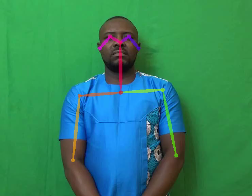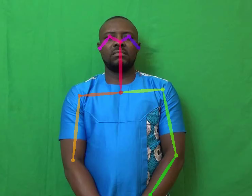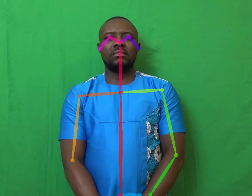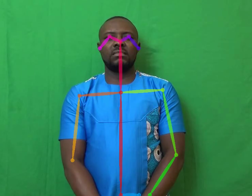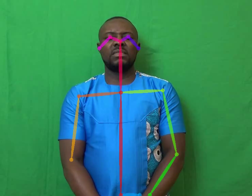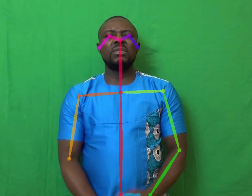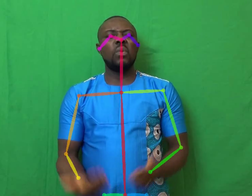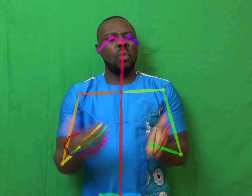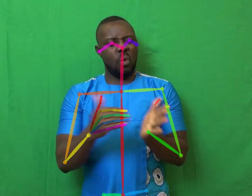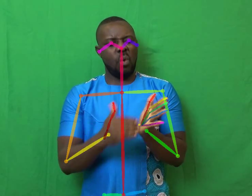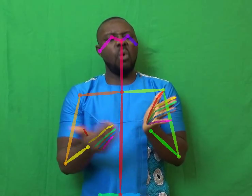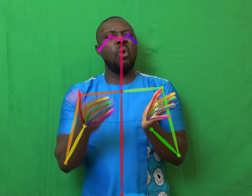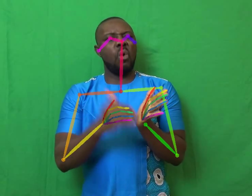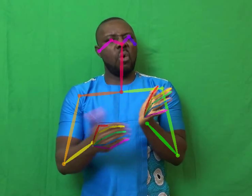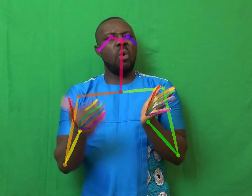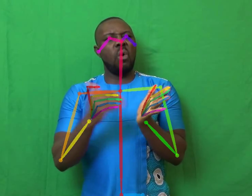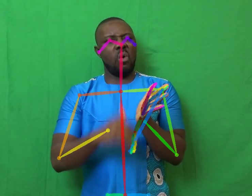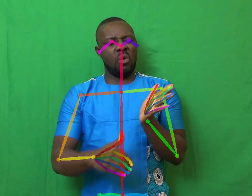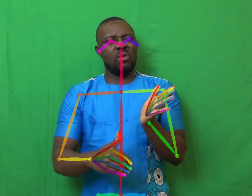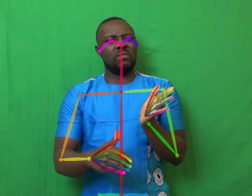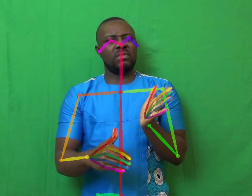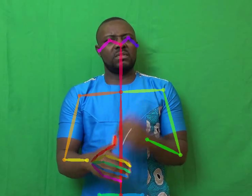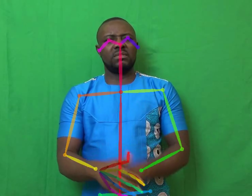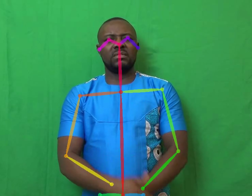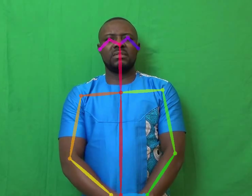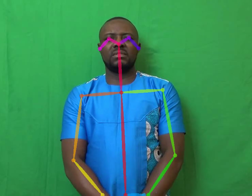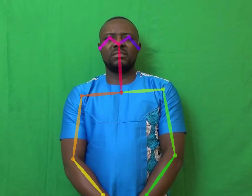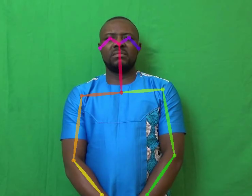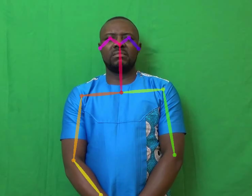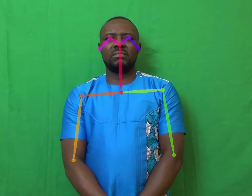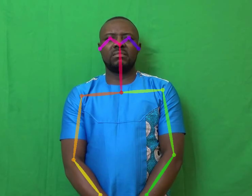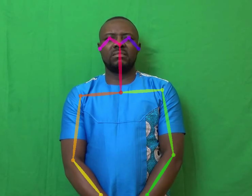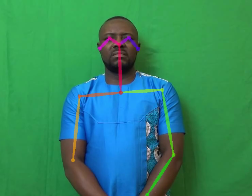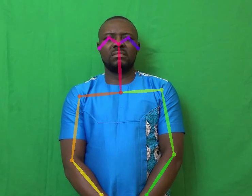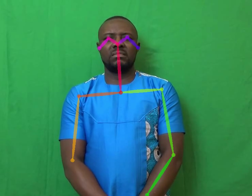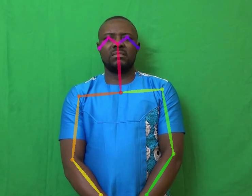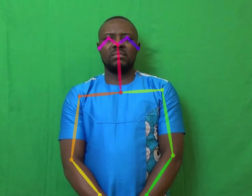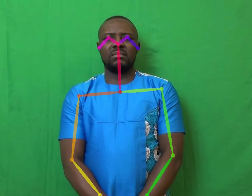often or frequent